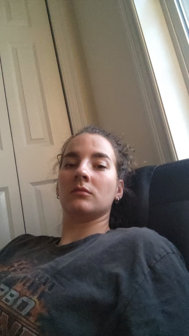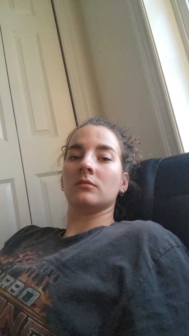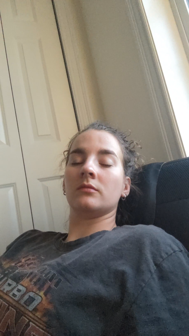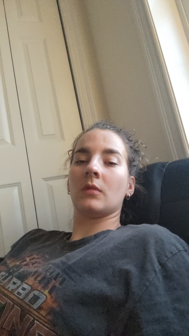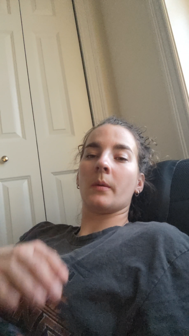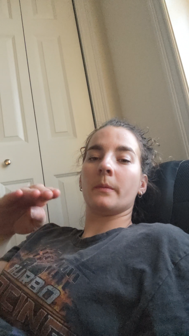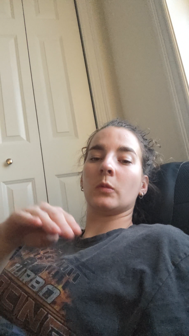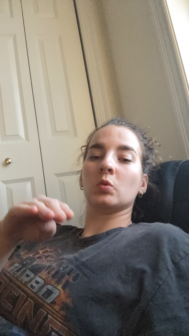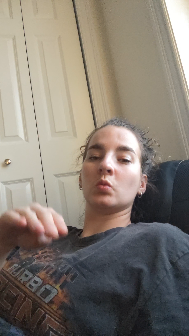boots